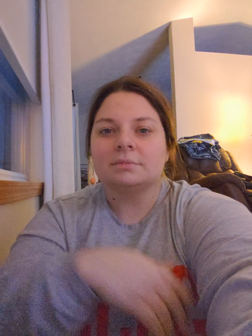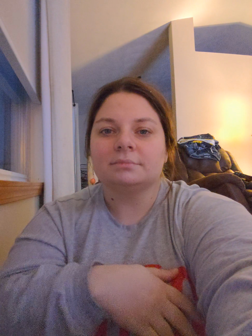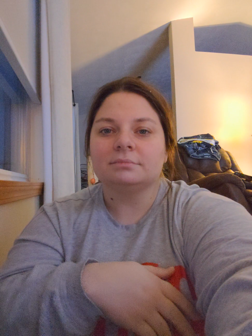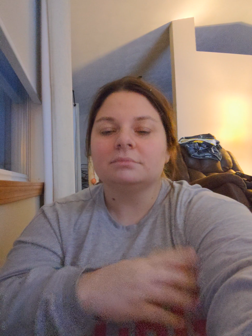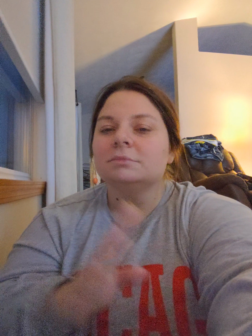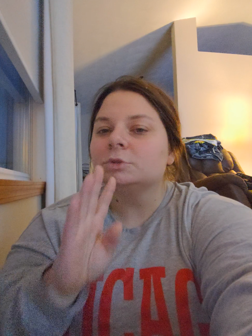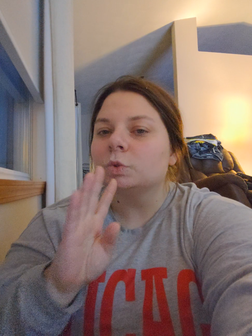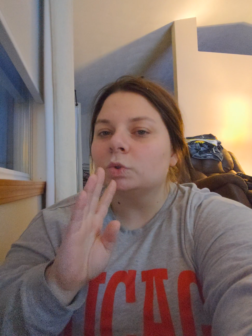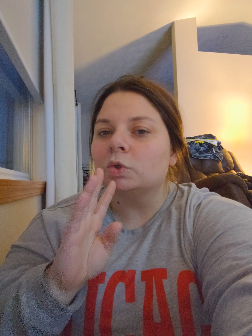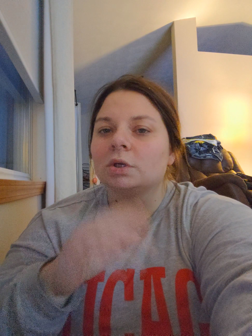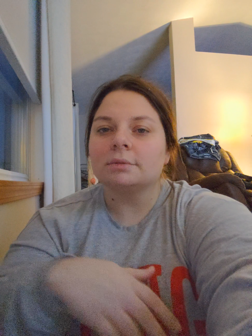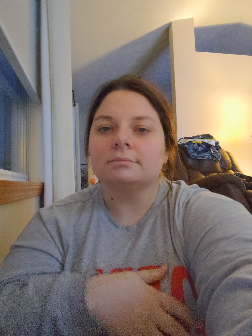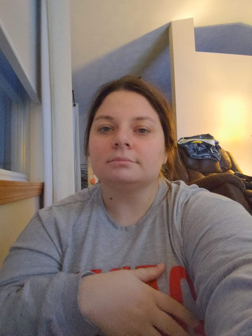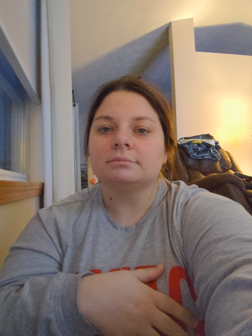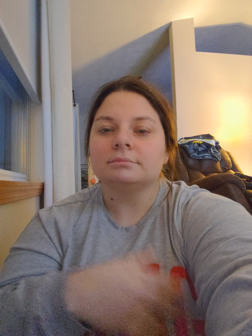talk